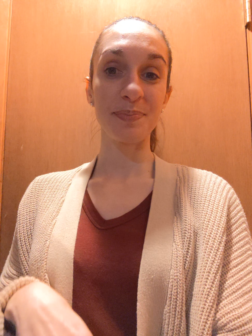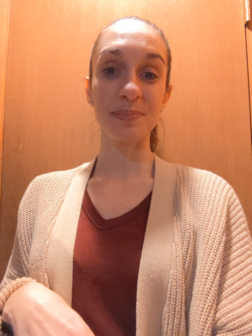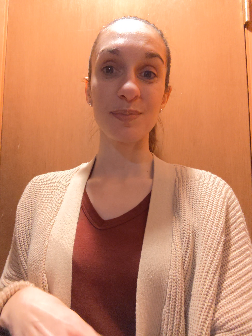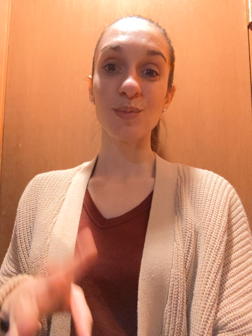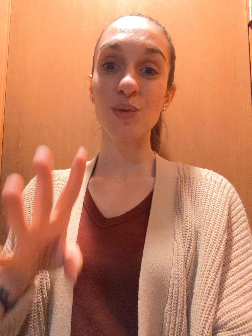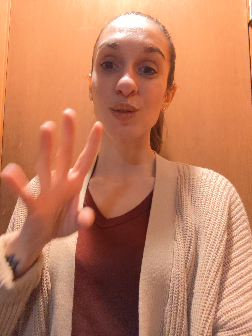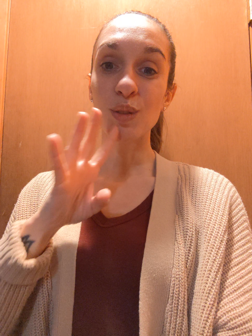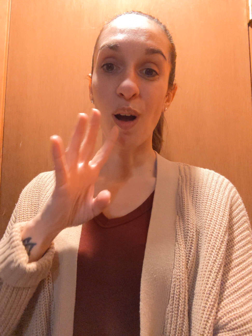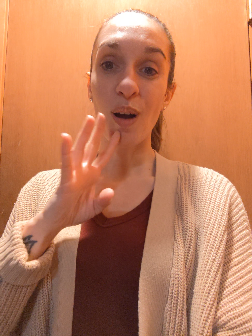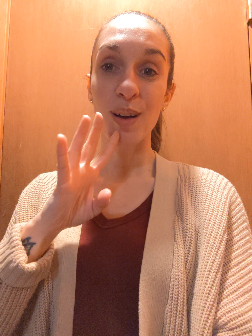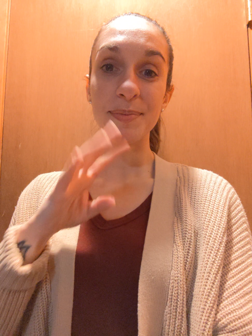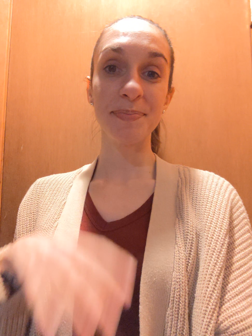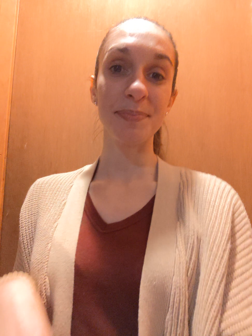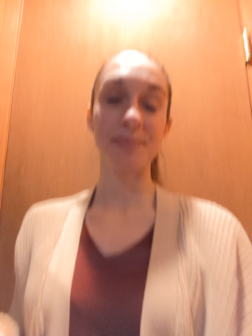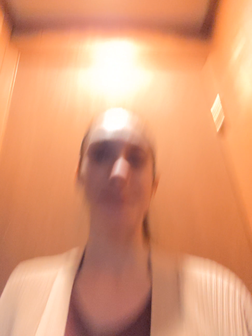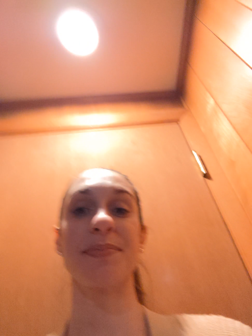talk